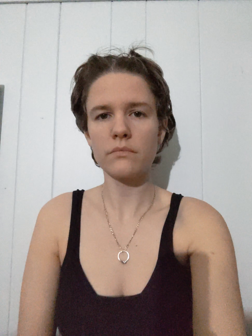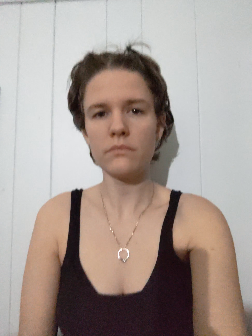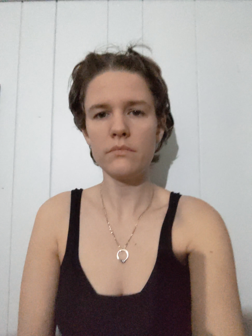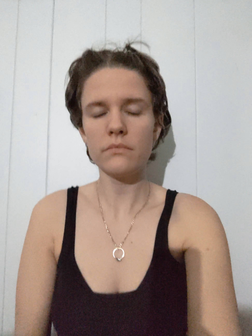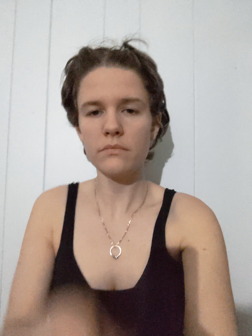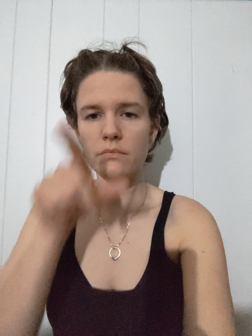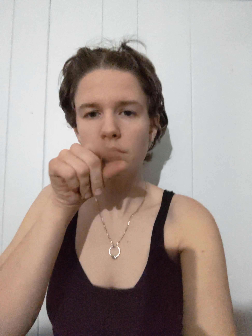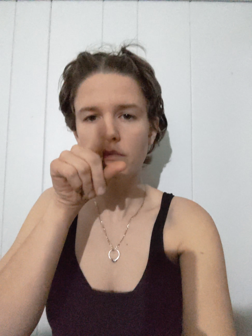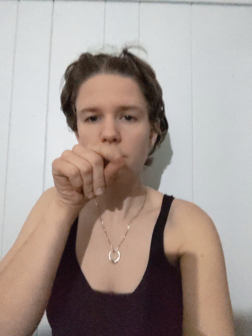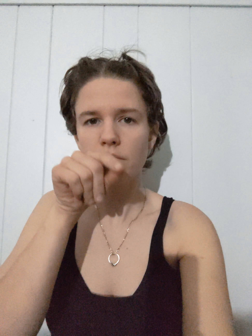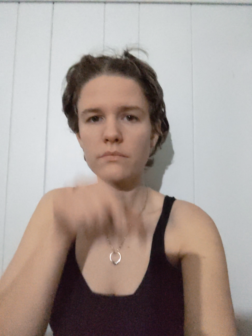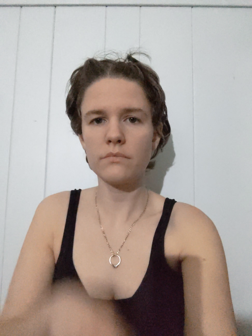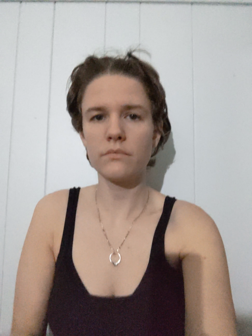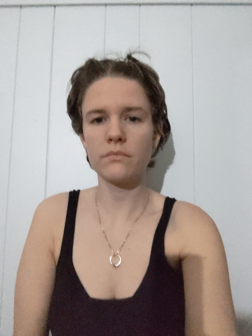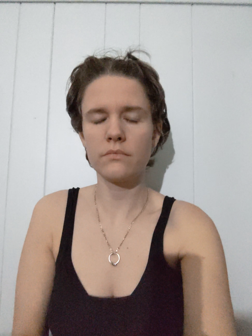bird